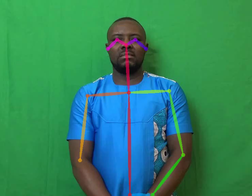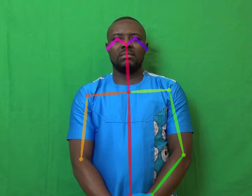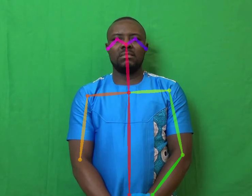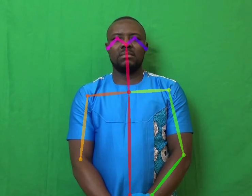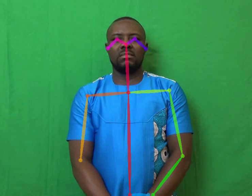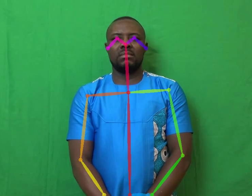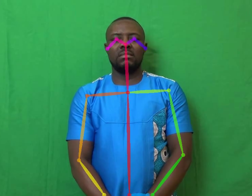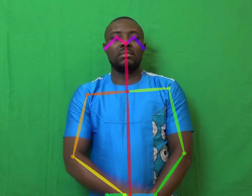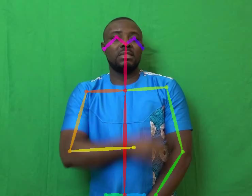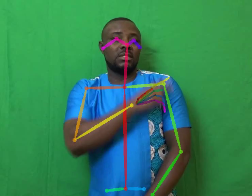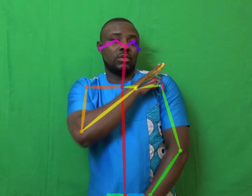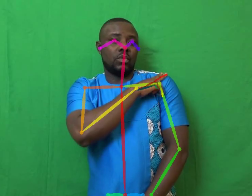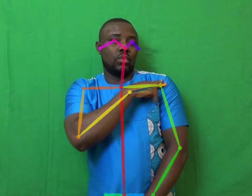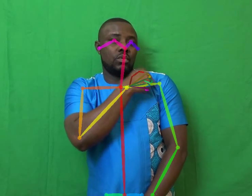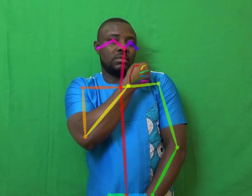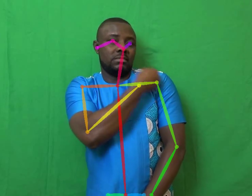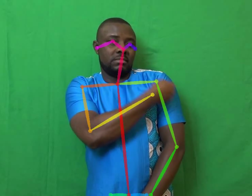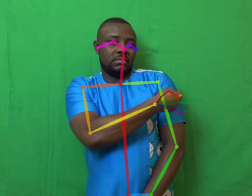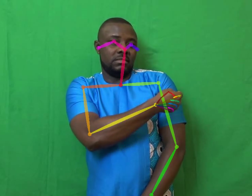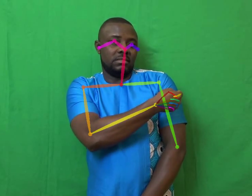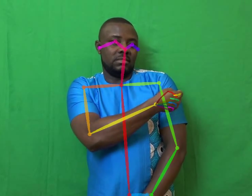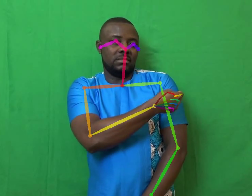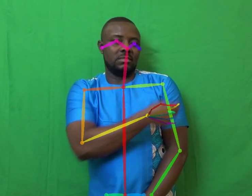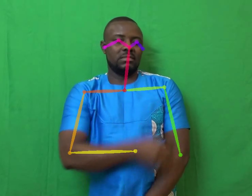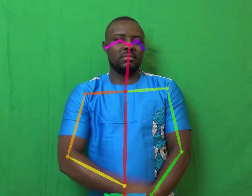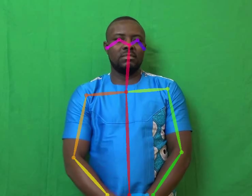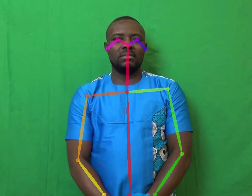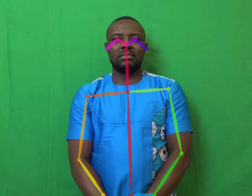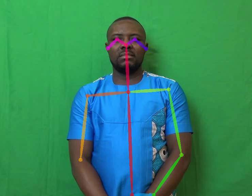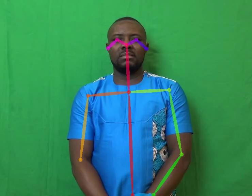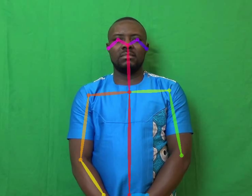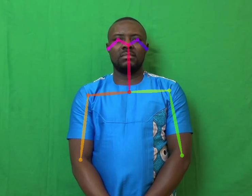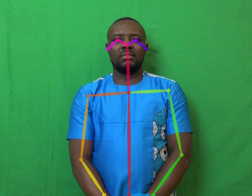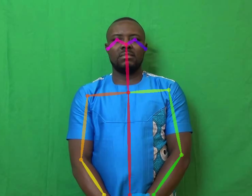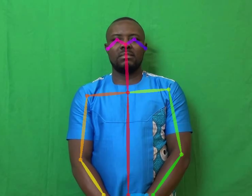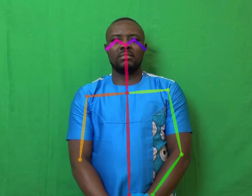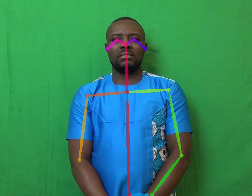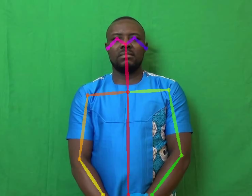hospital